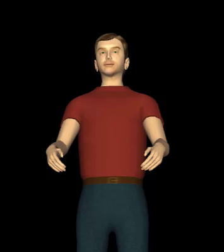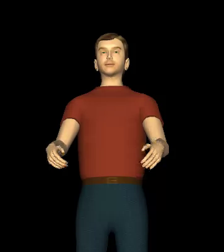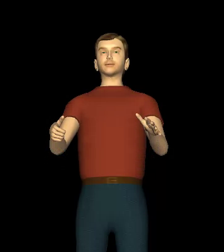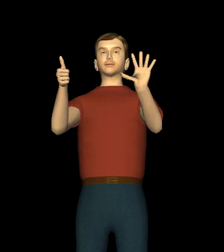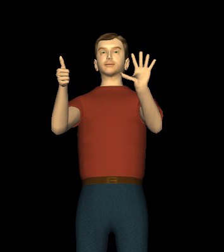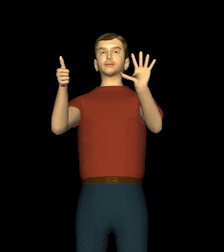6